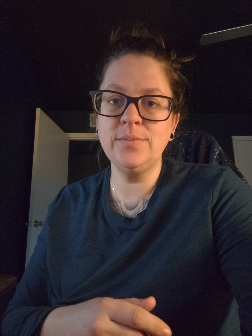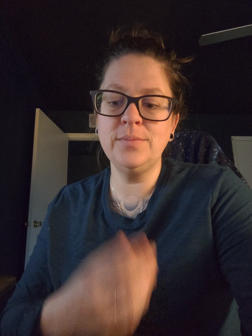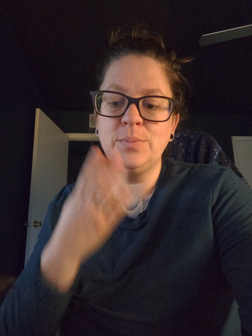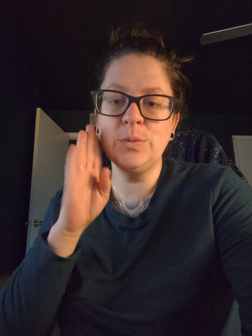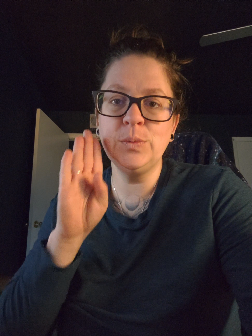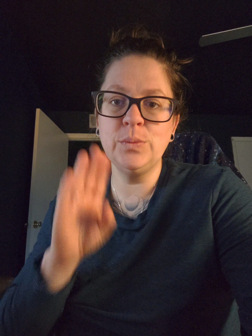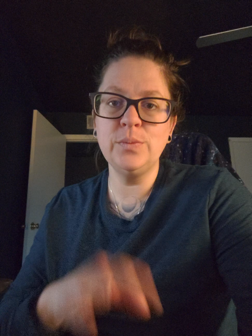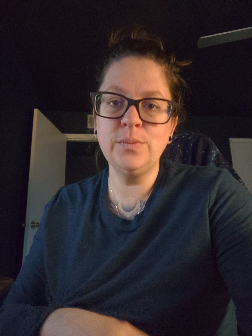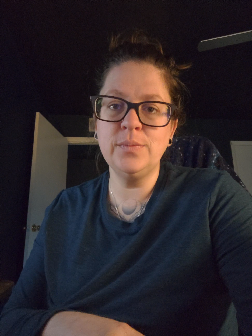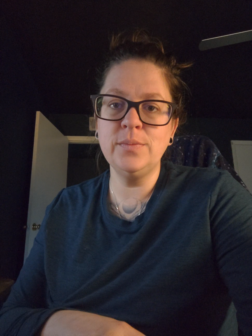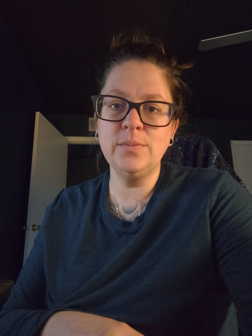blue